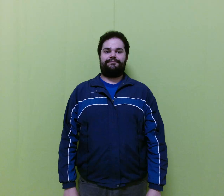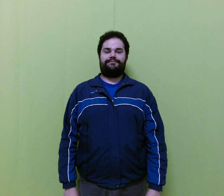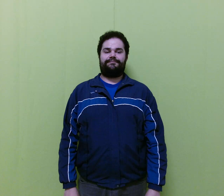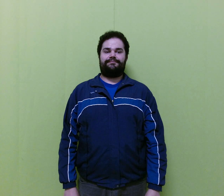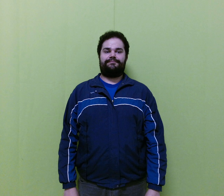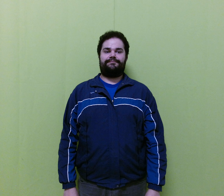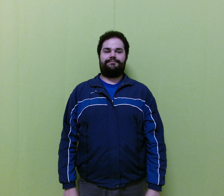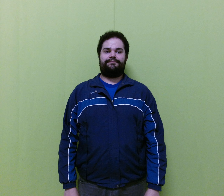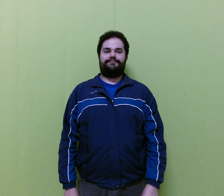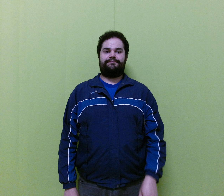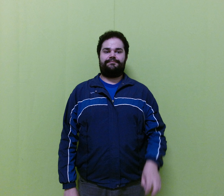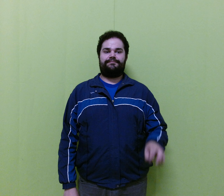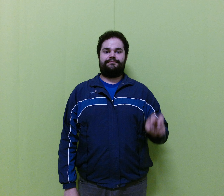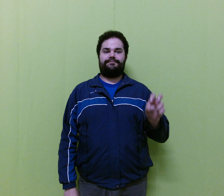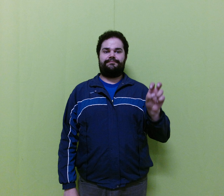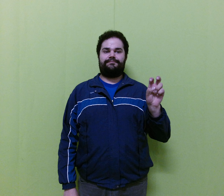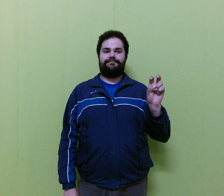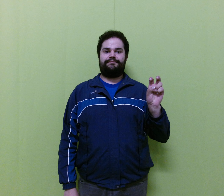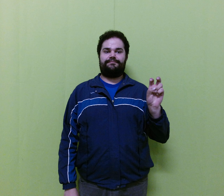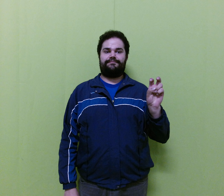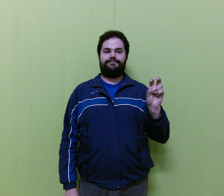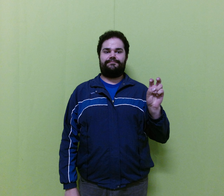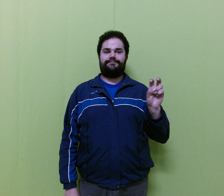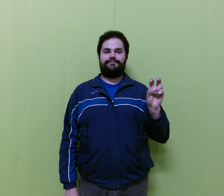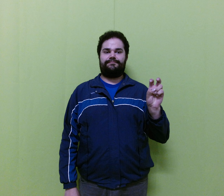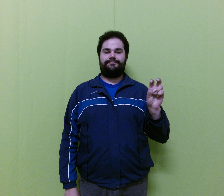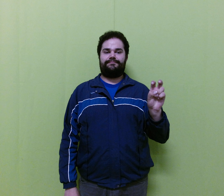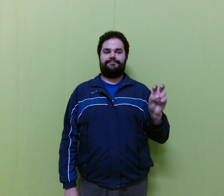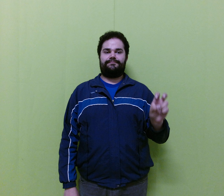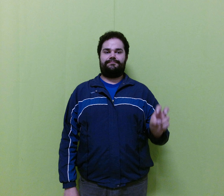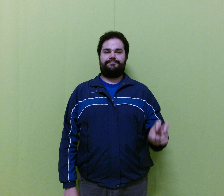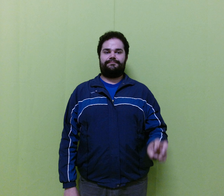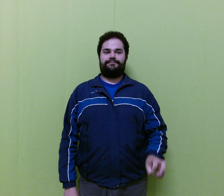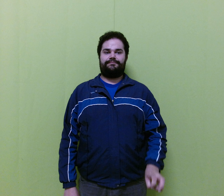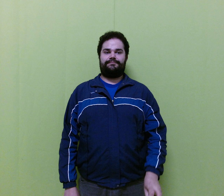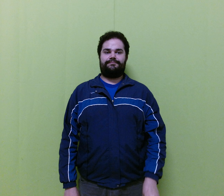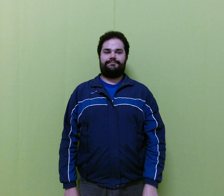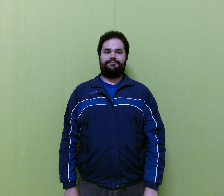cinco